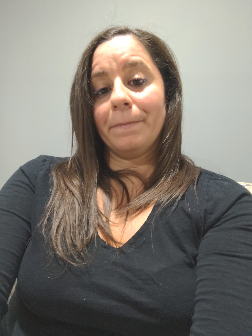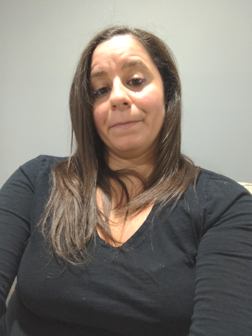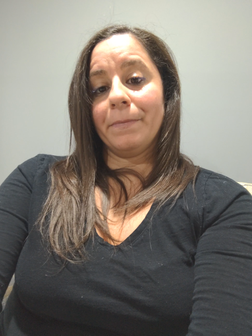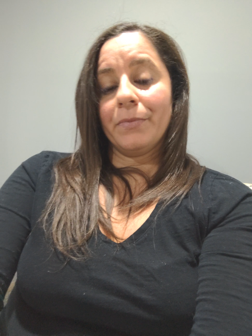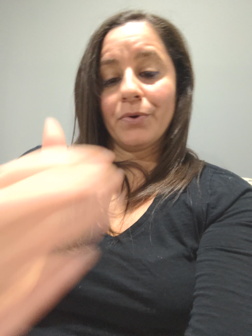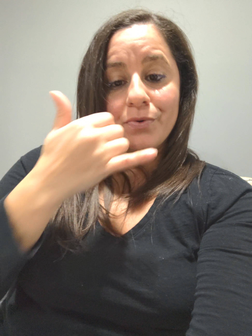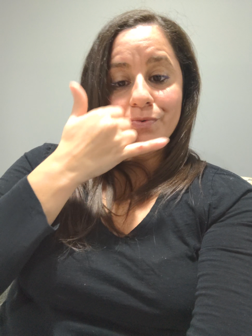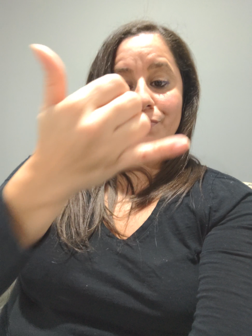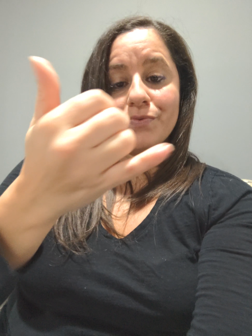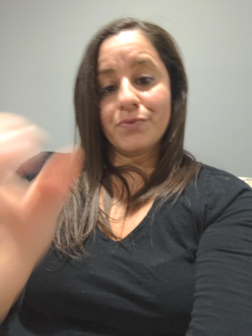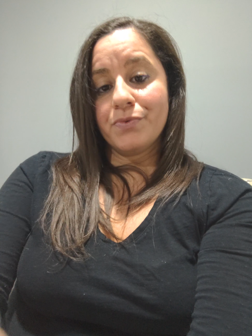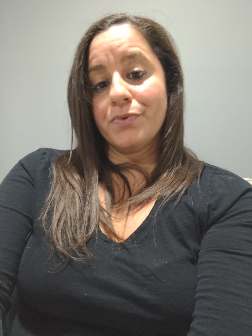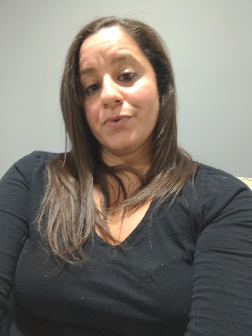call on the phone